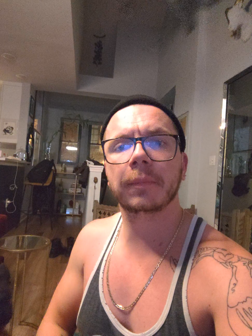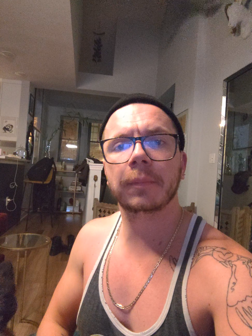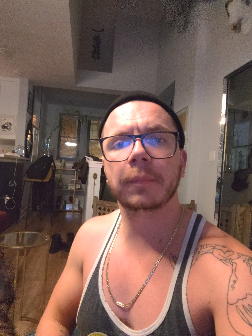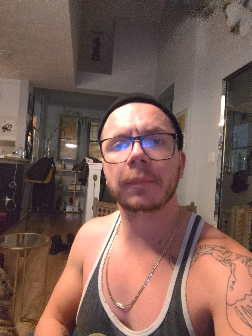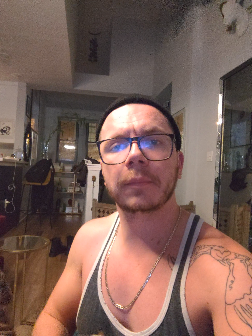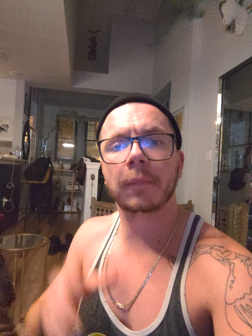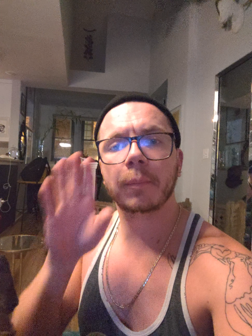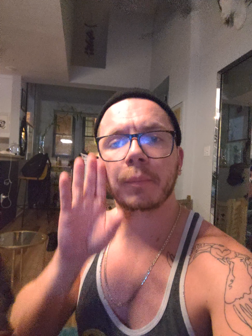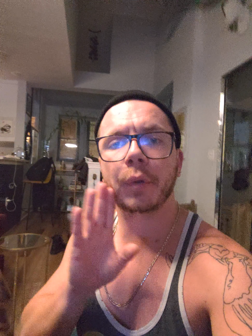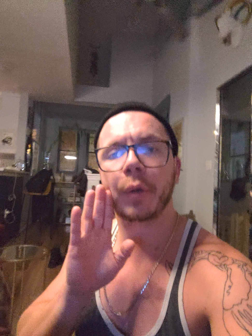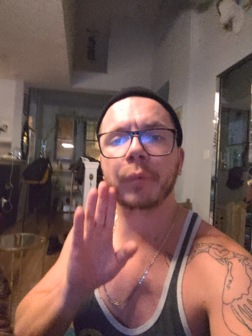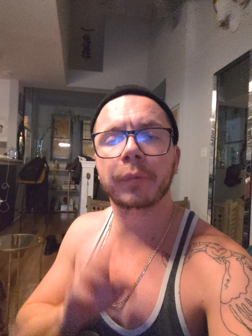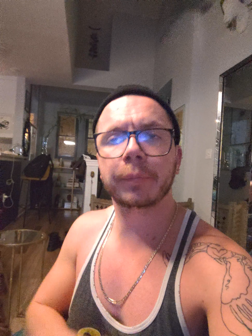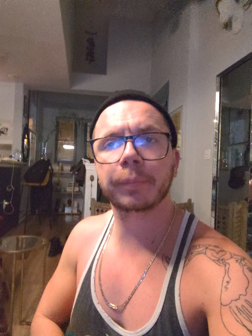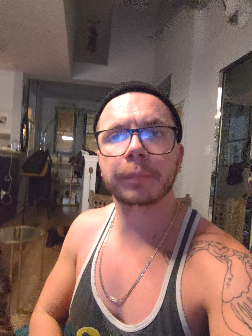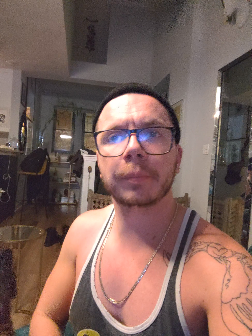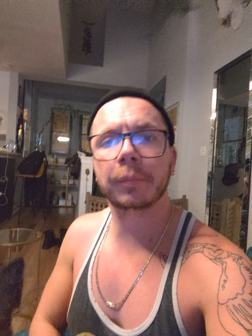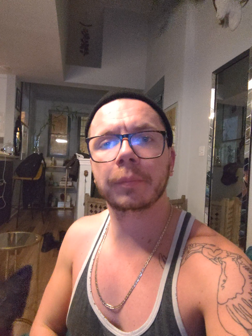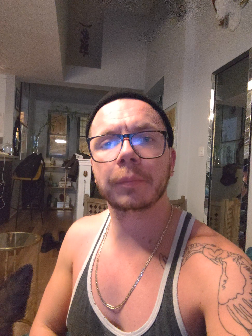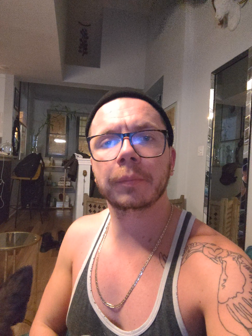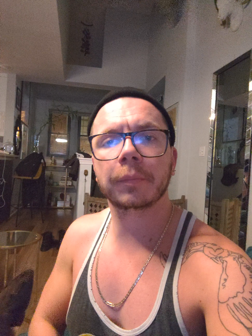brown